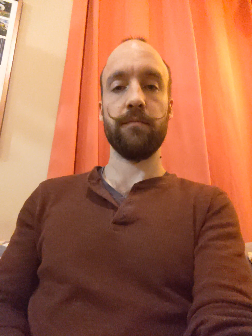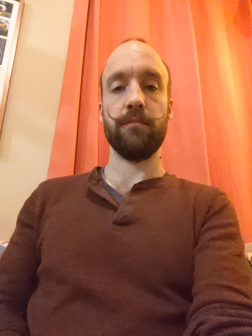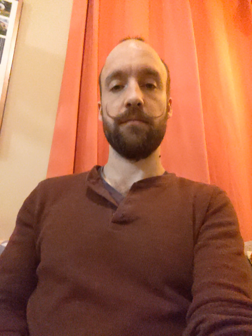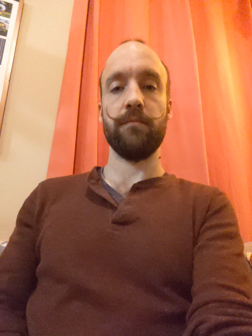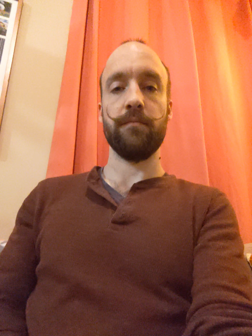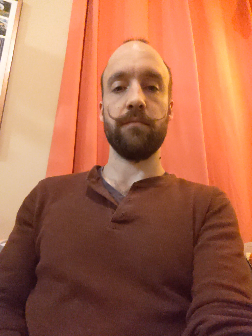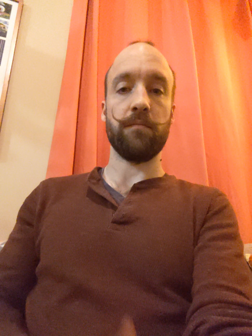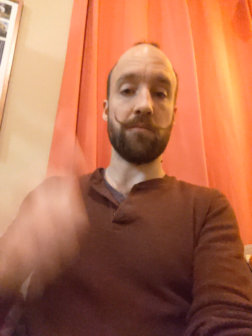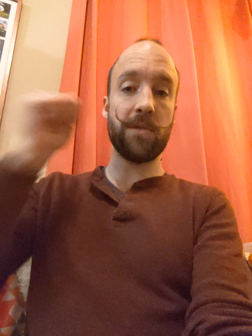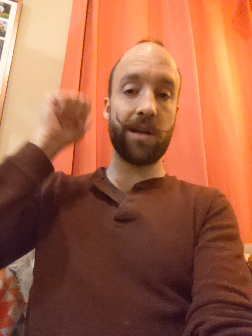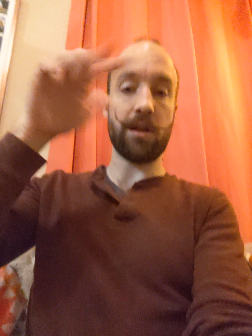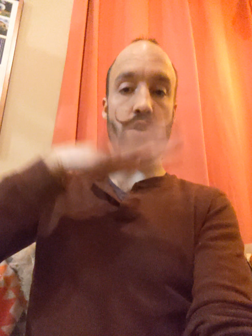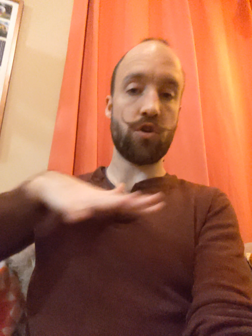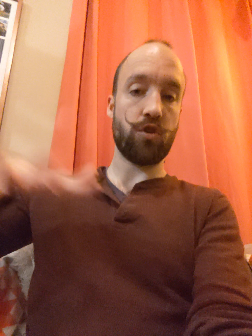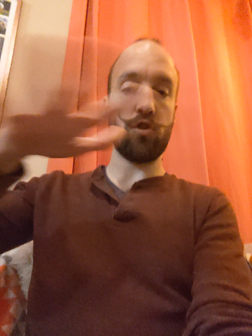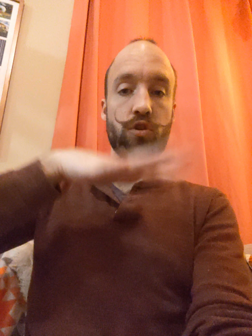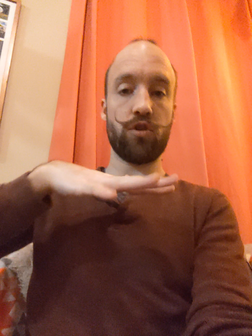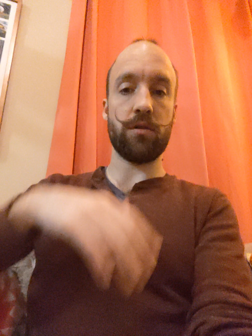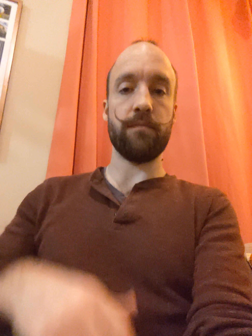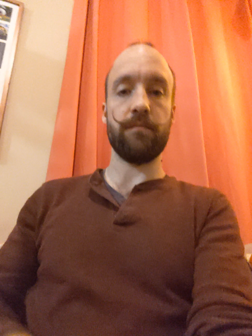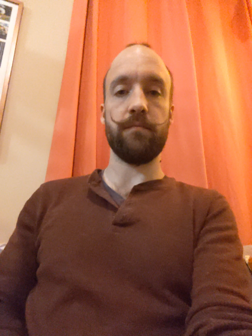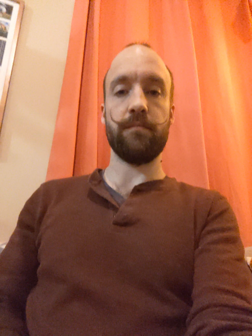backyard